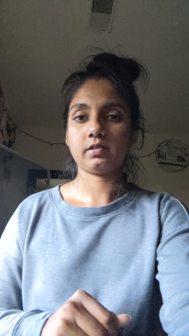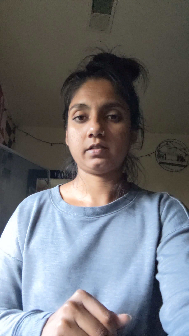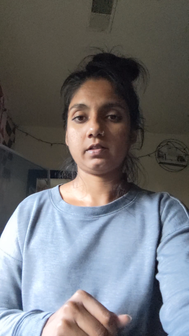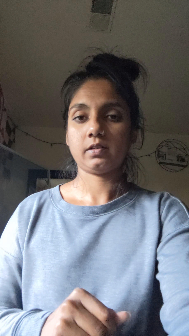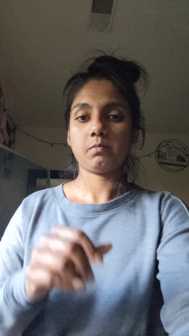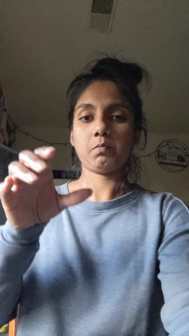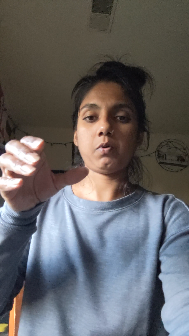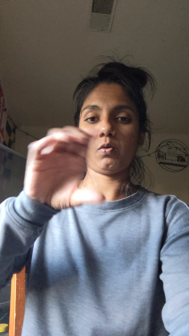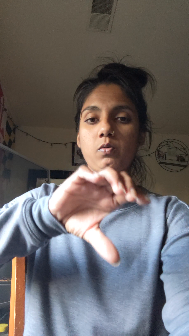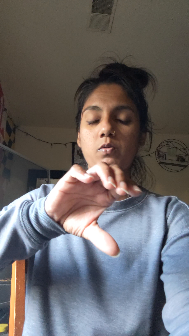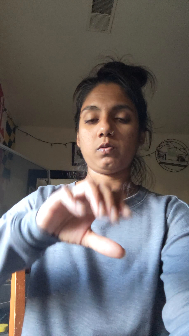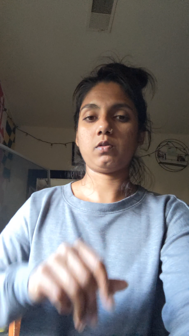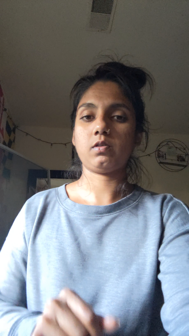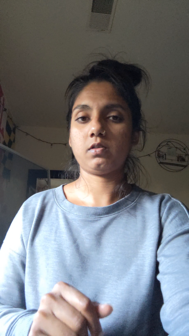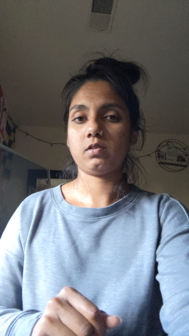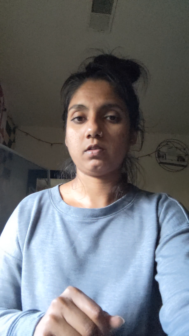pour